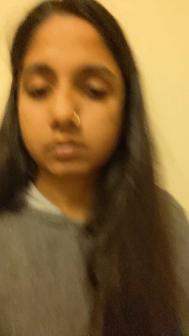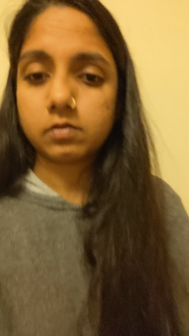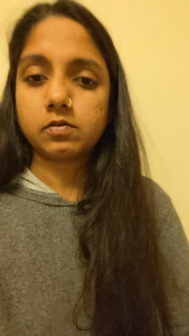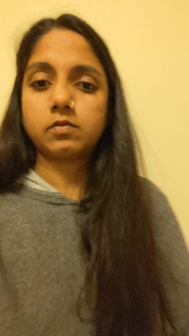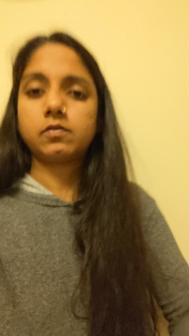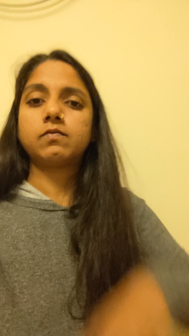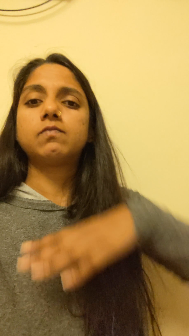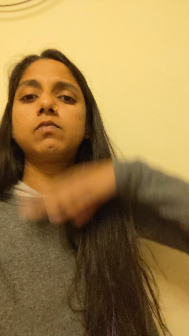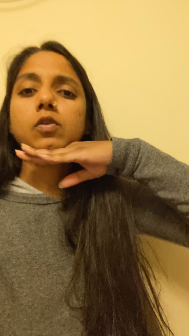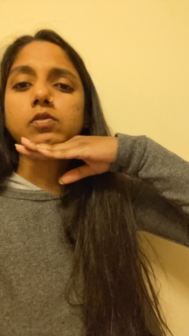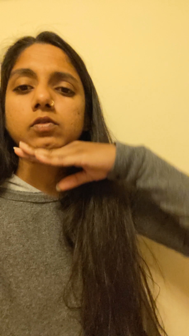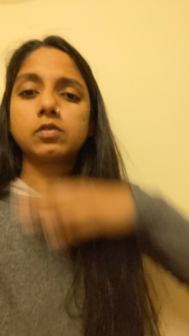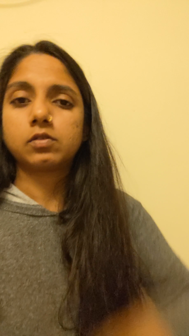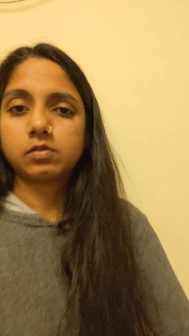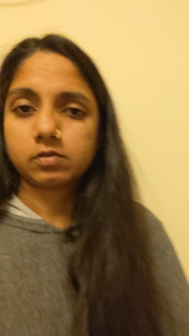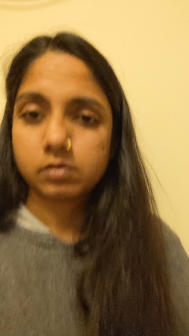full